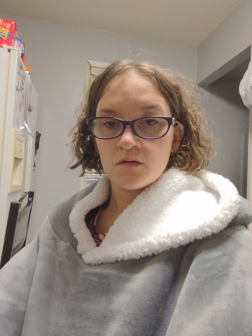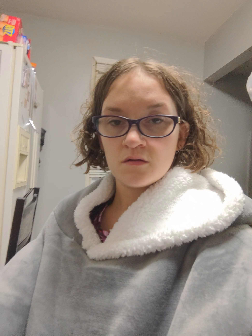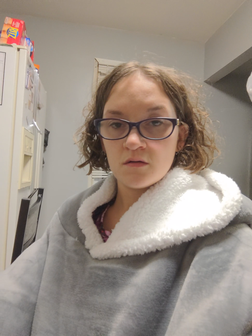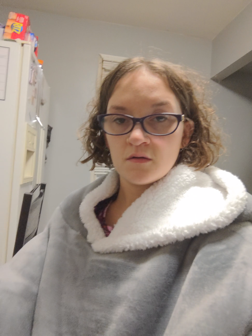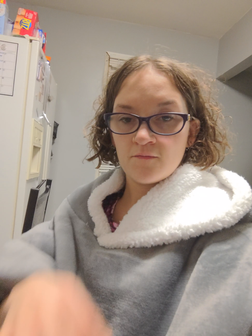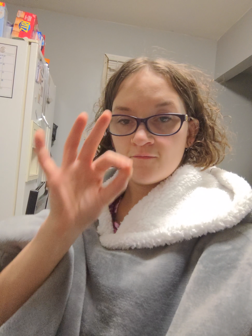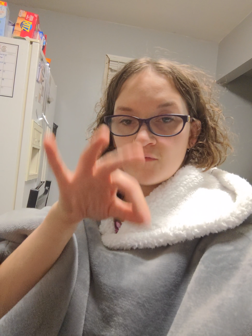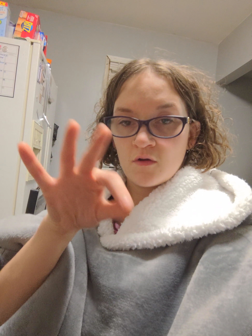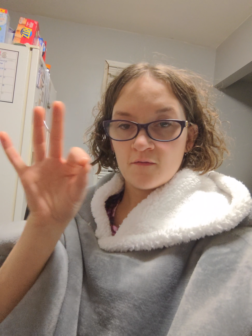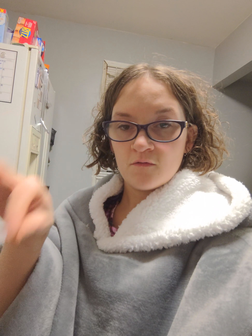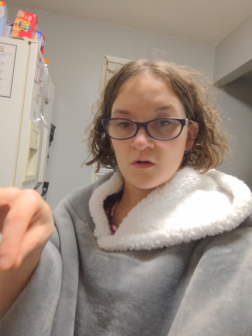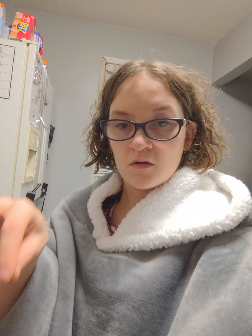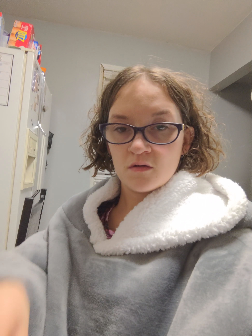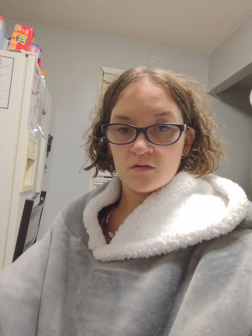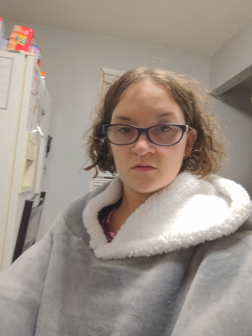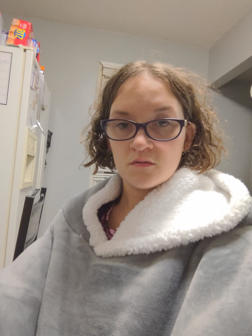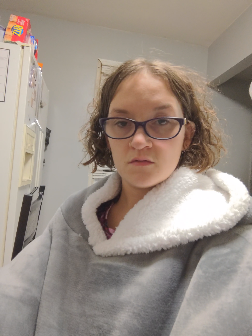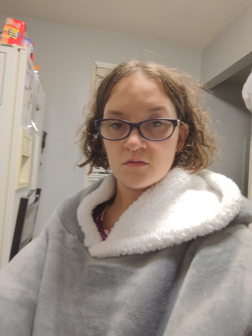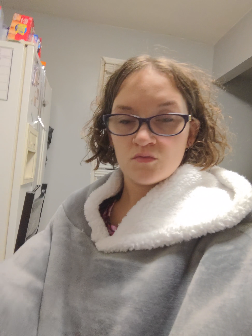french fries